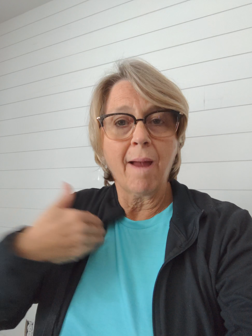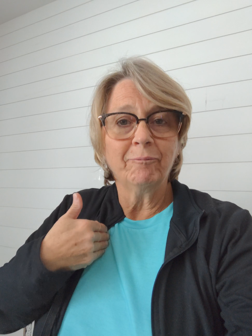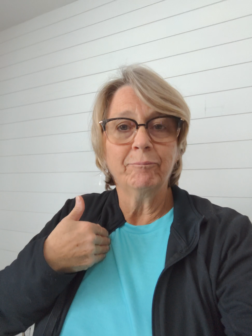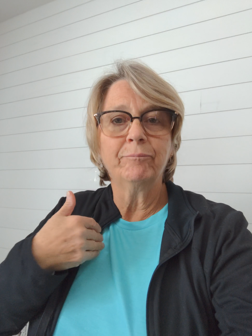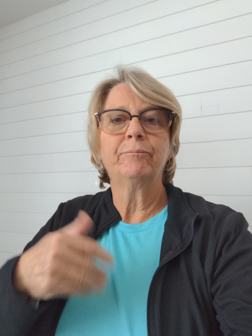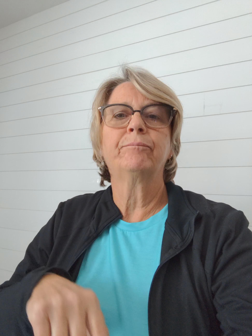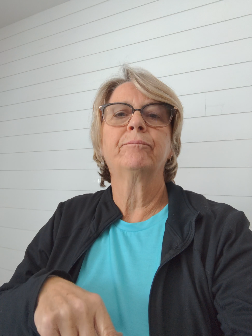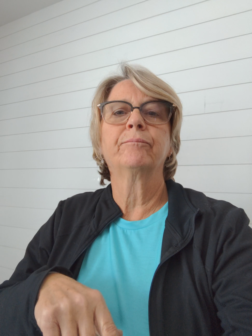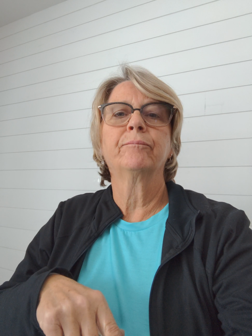have